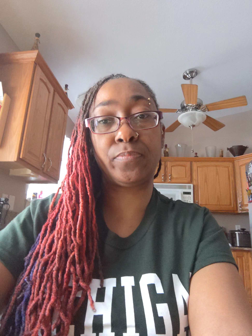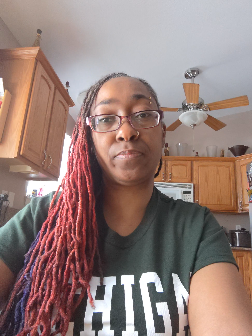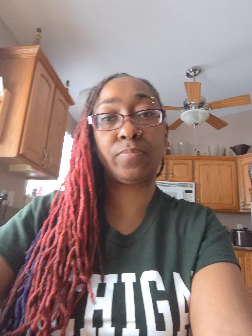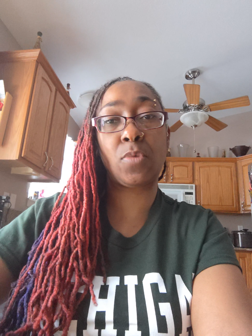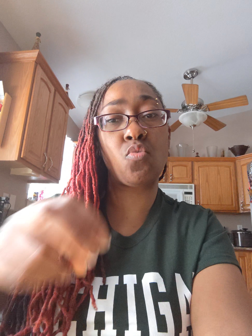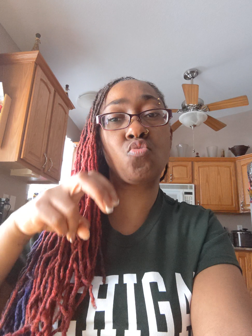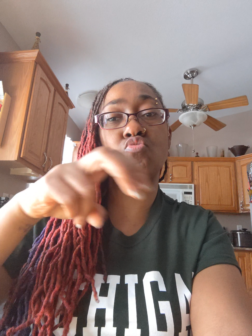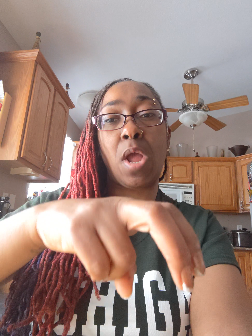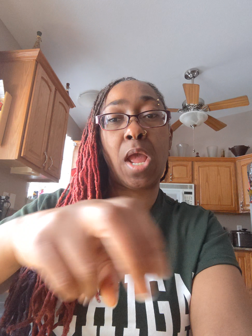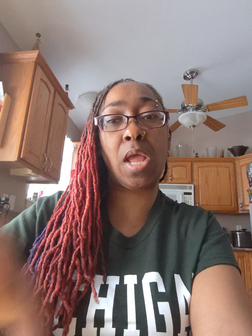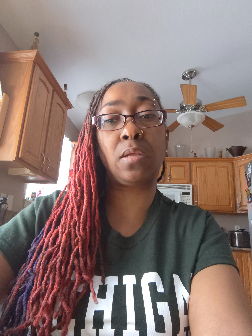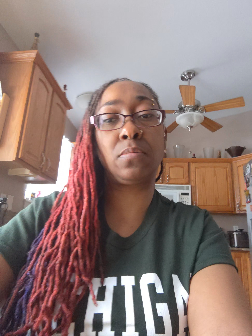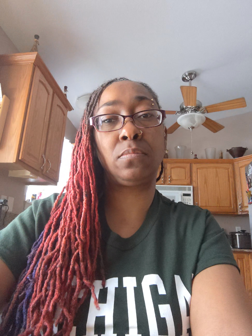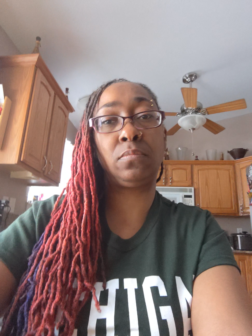ride